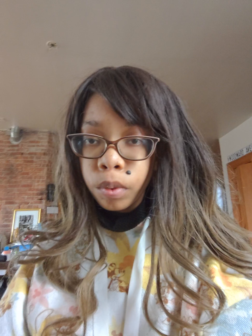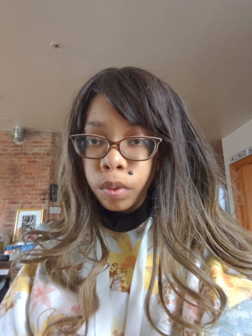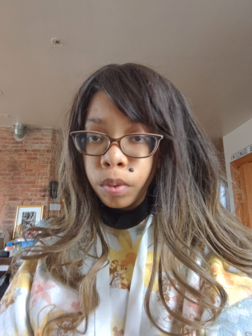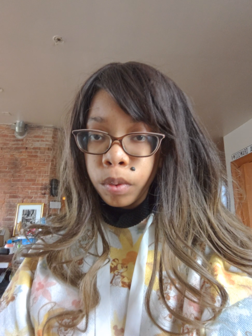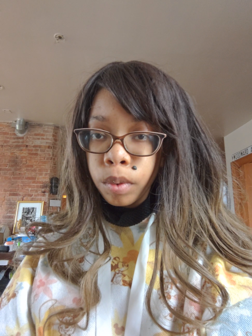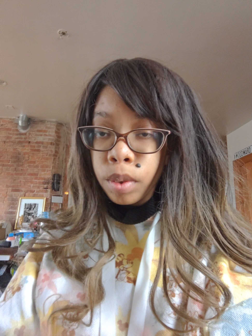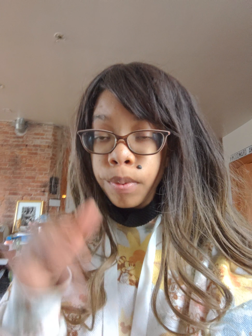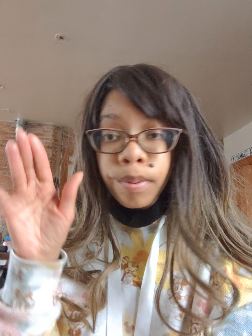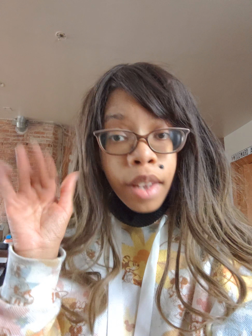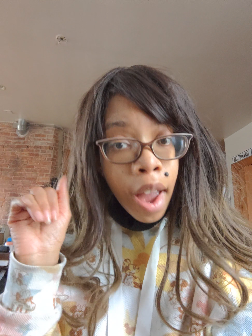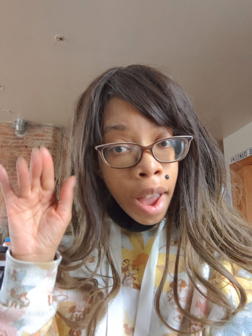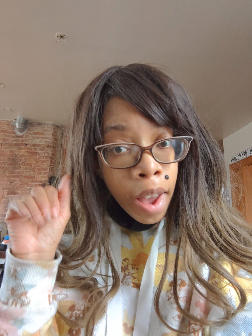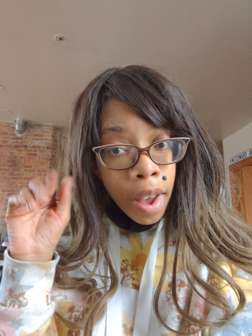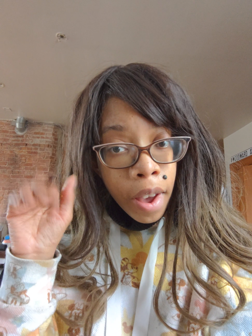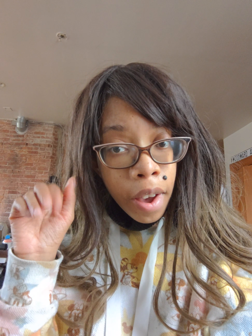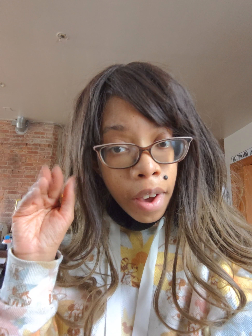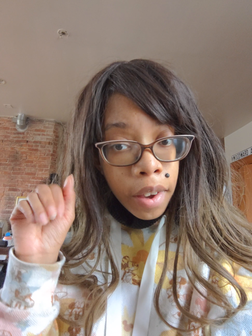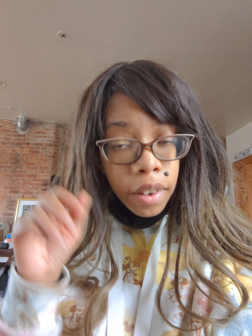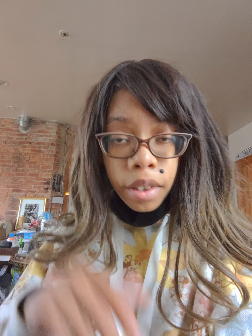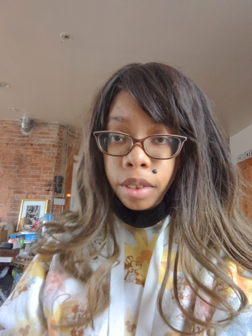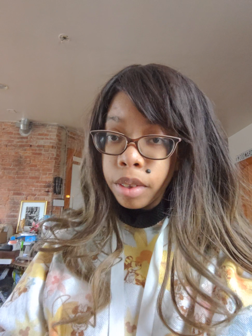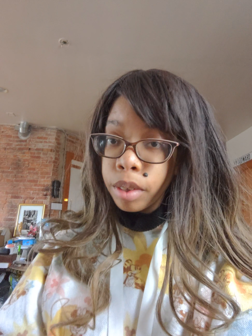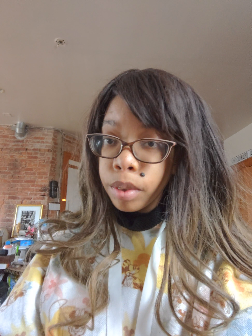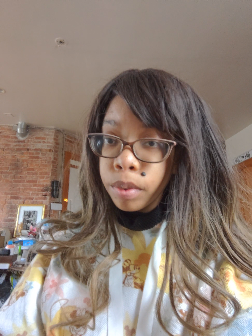bye